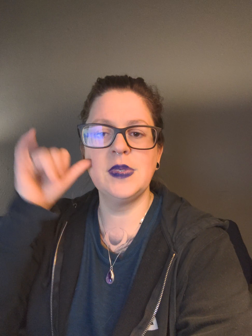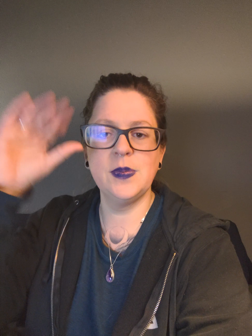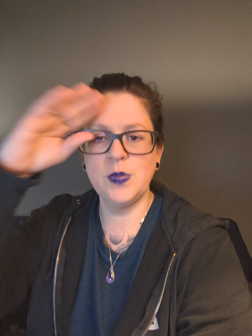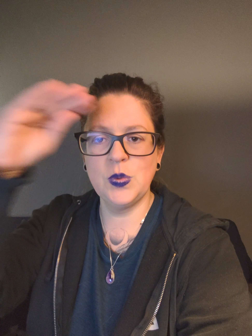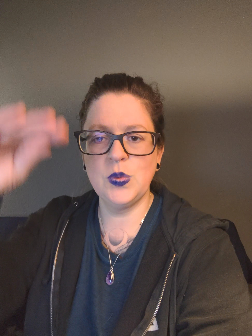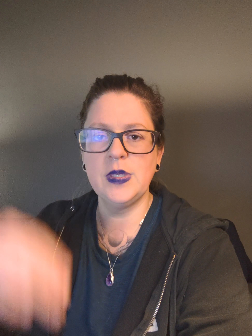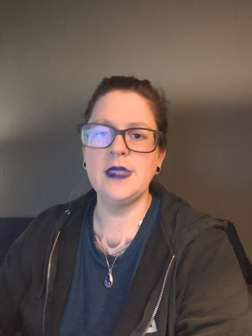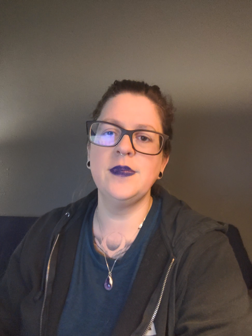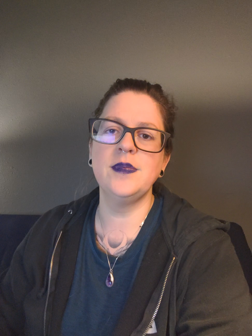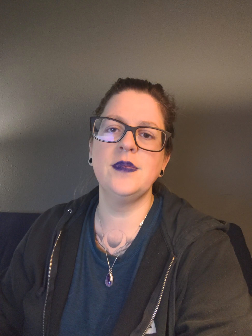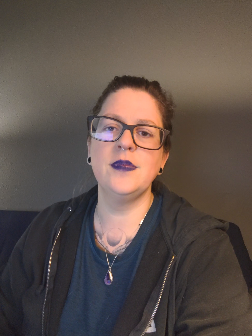cowboy